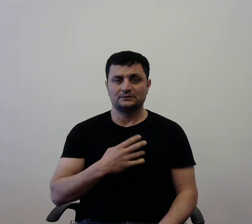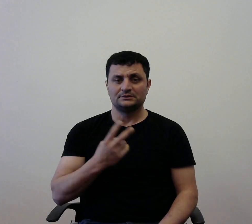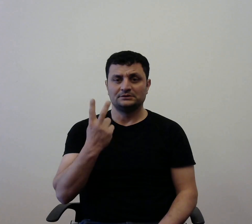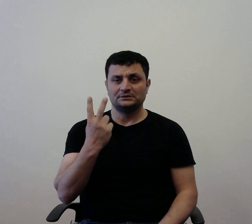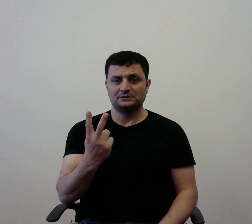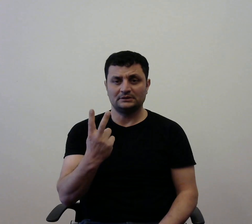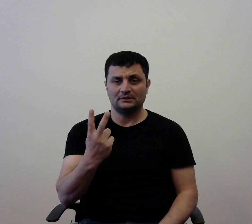2